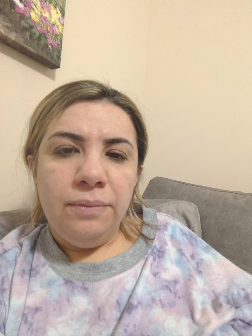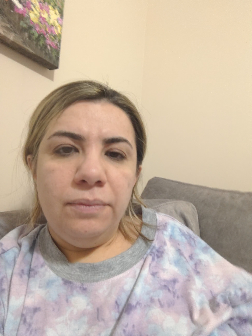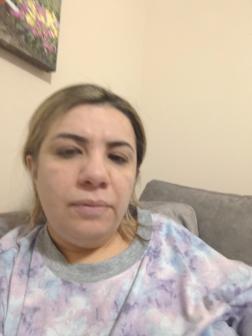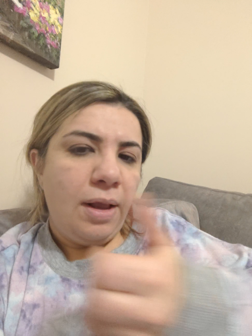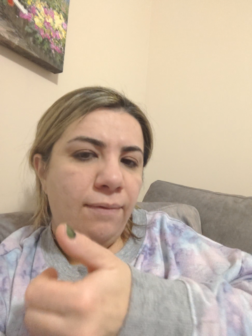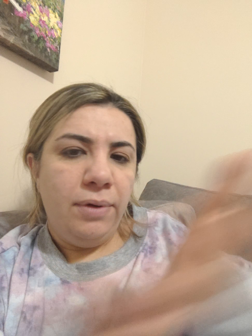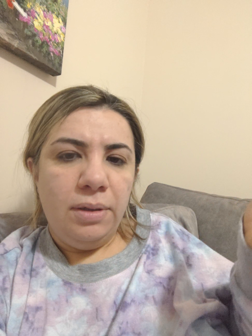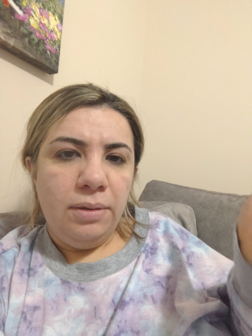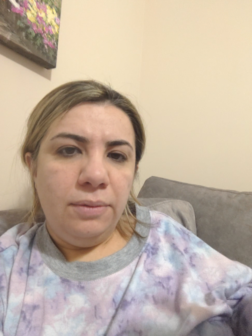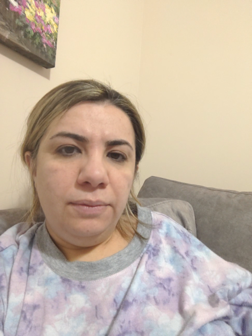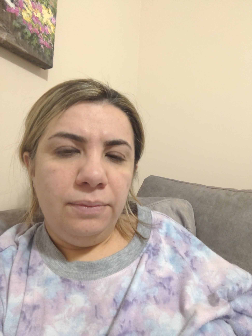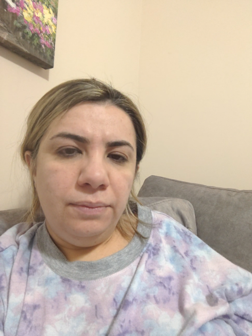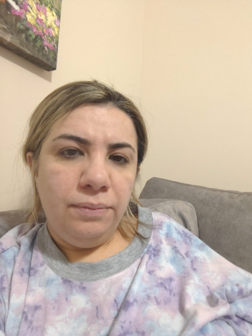every